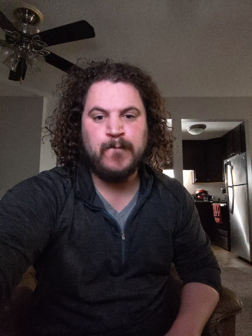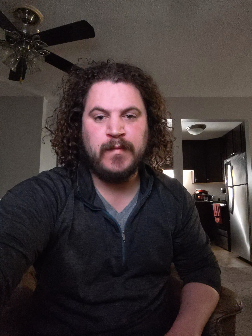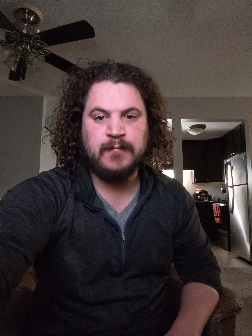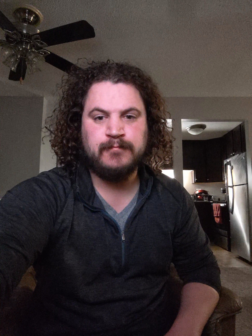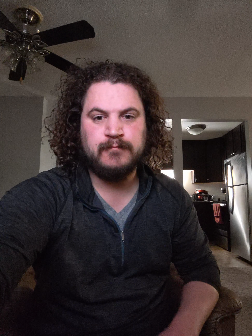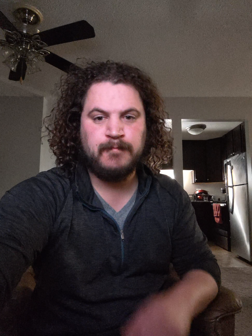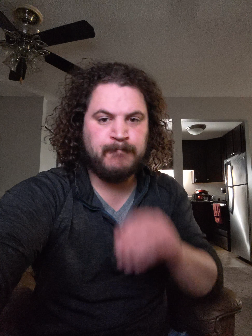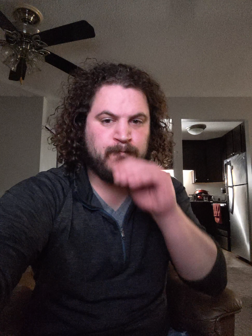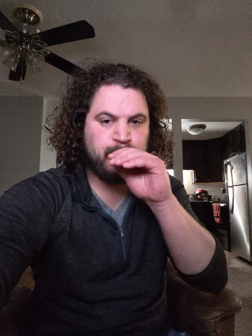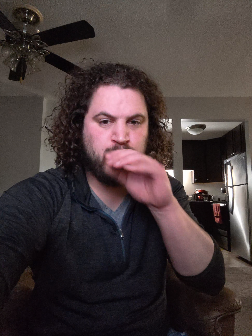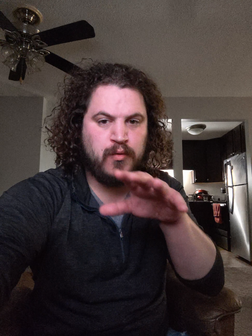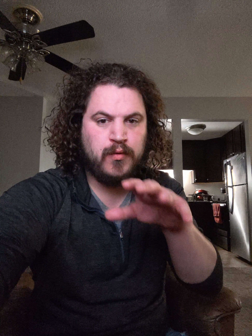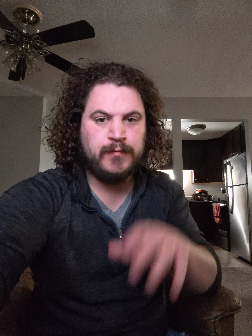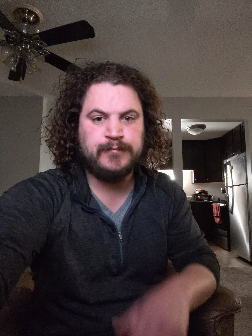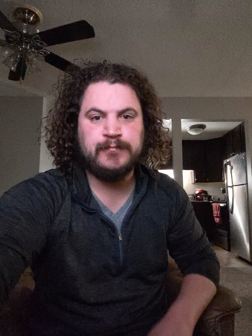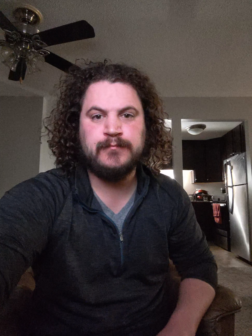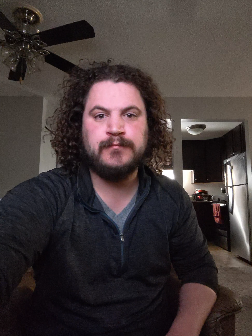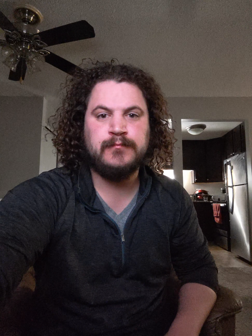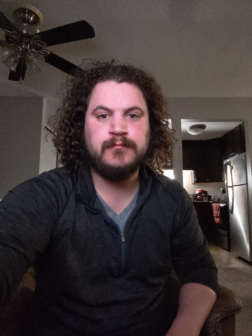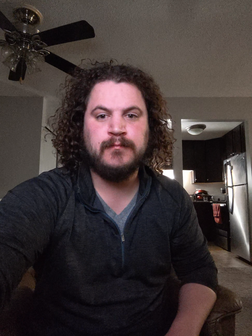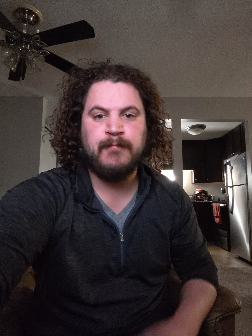blow